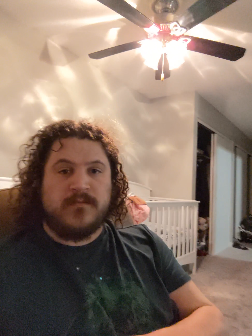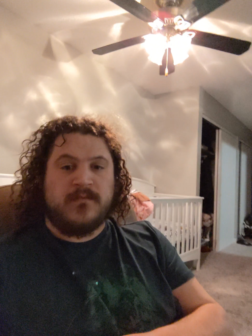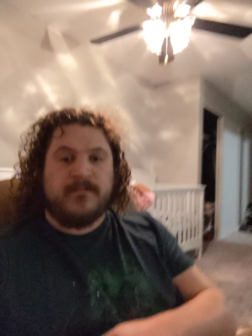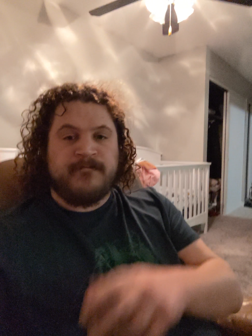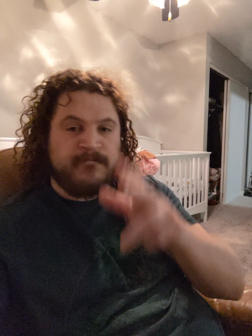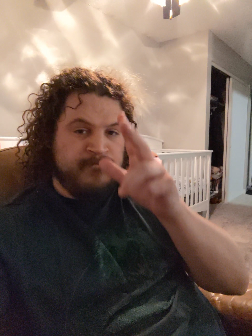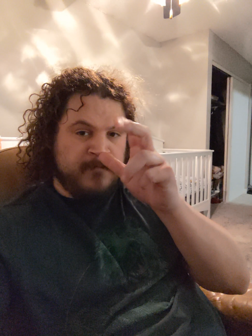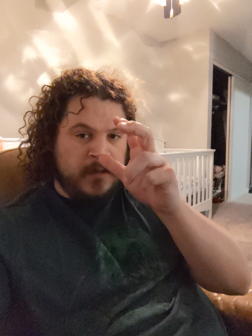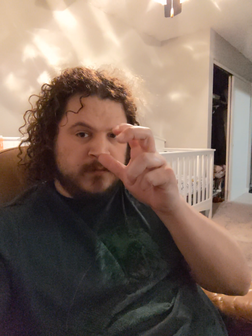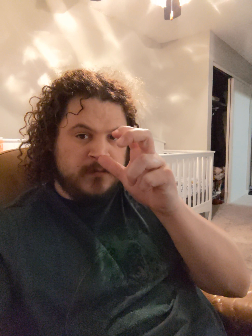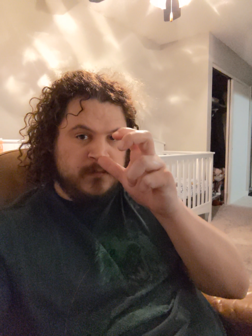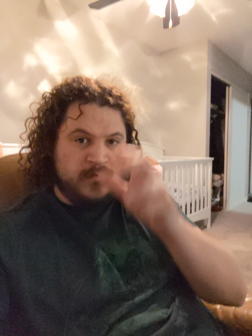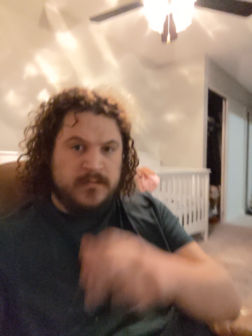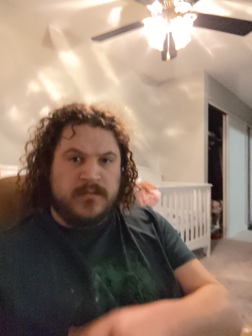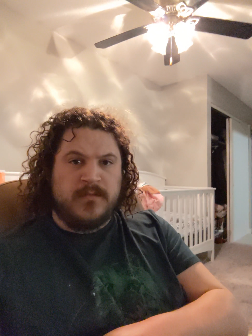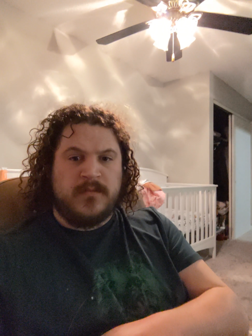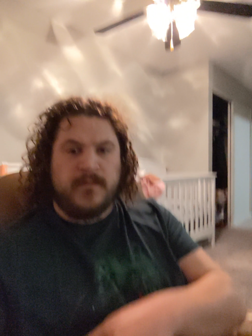bug